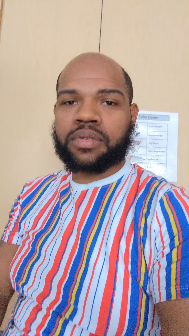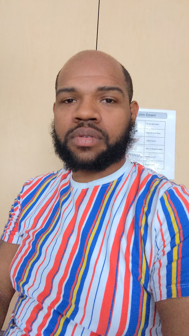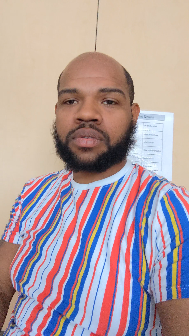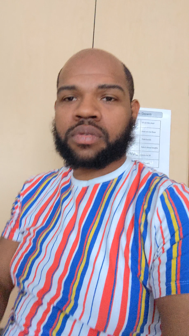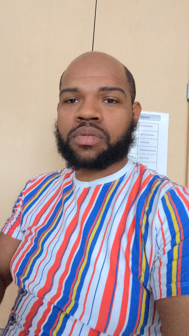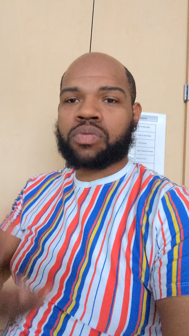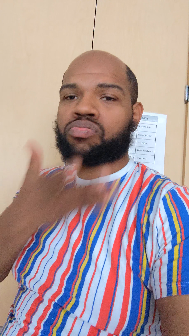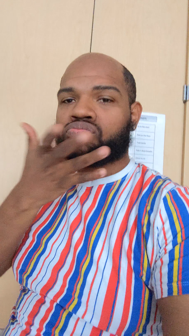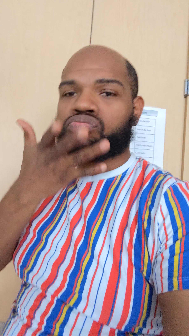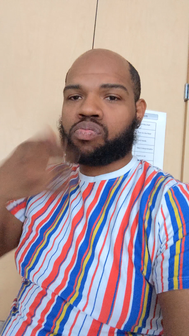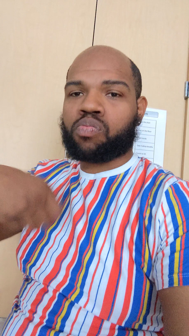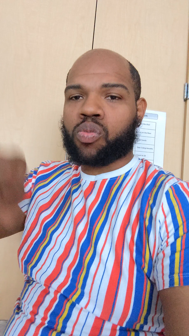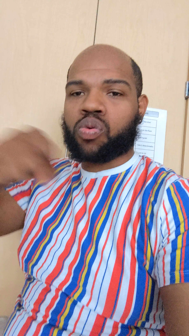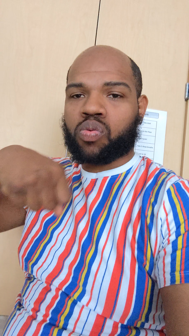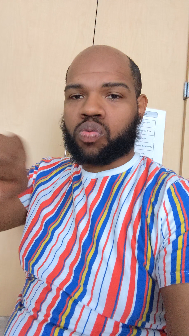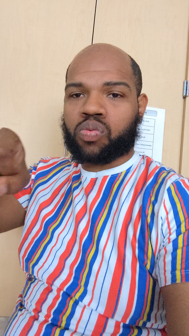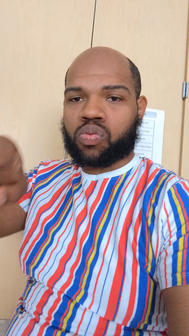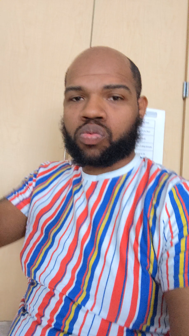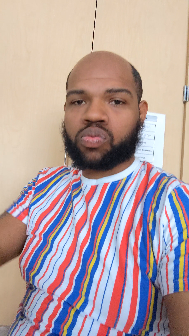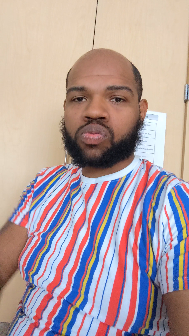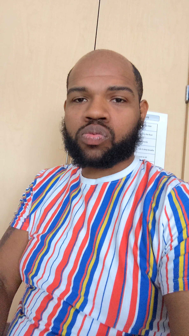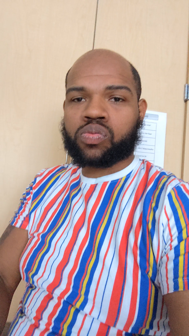lawn mower